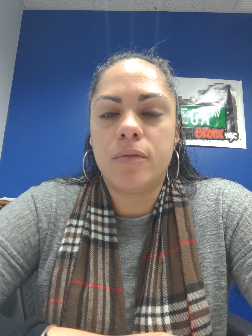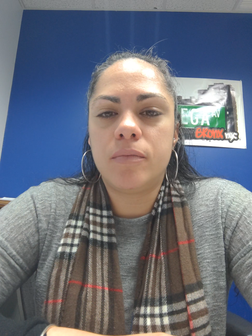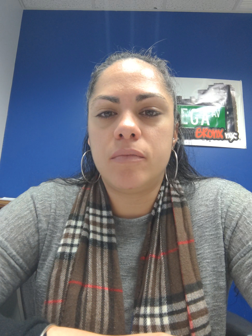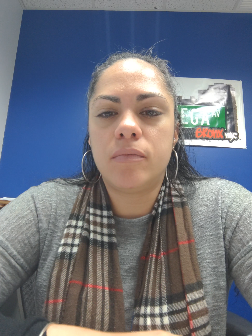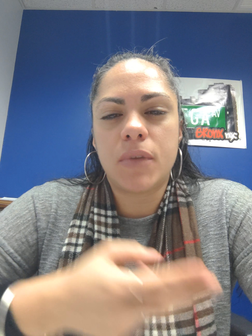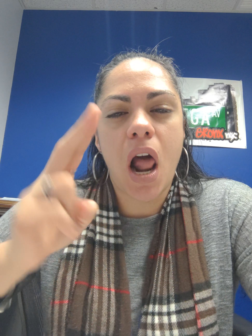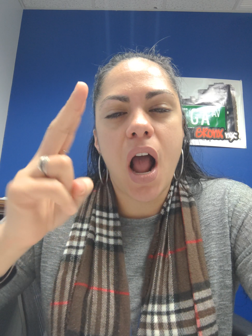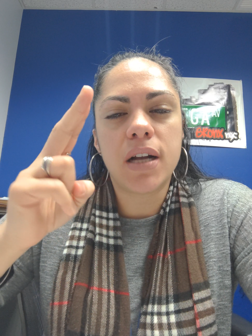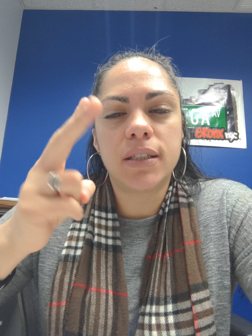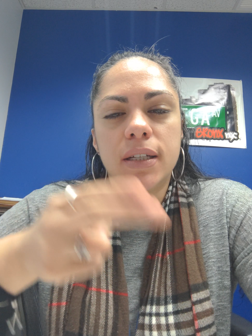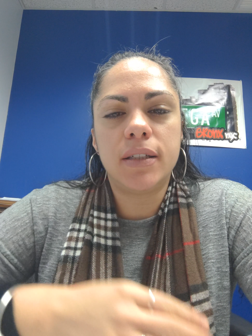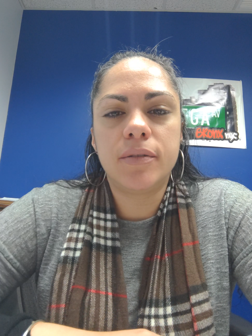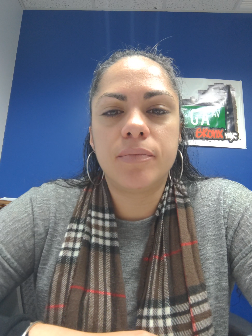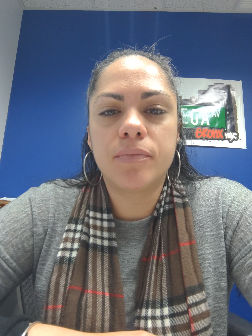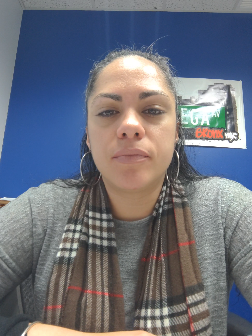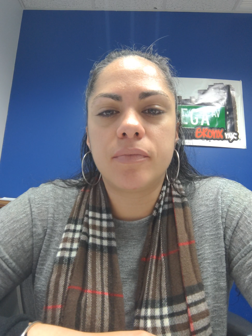closet